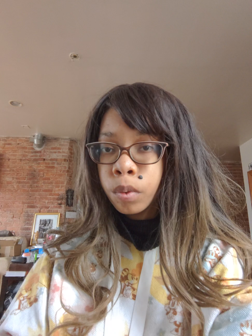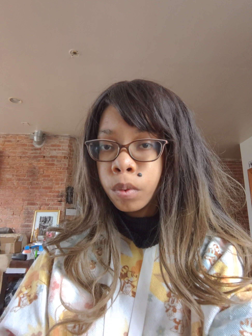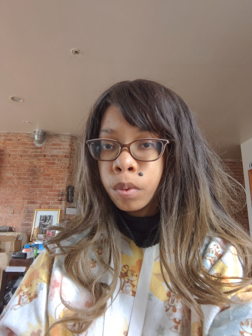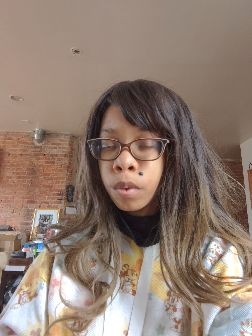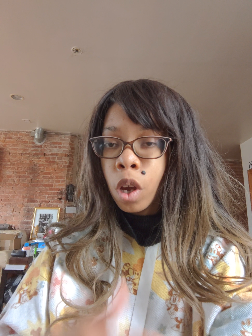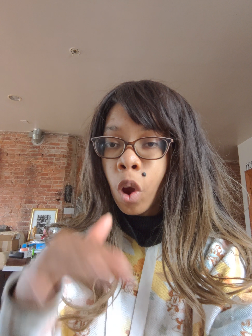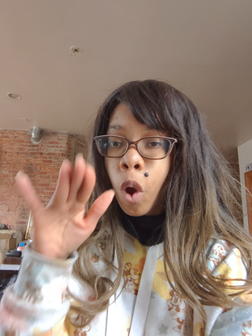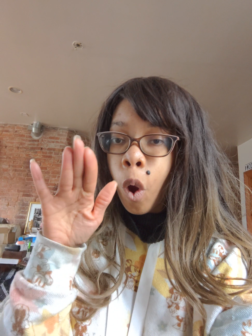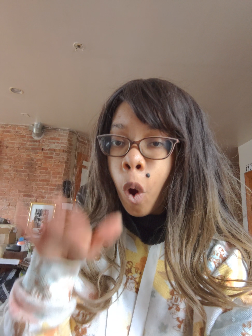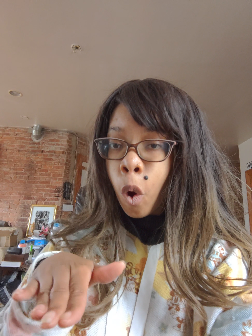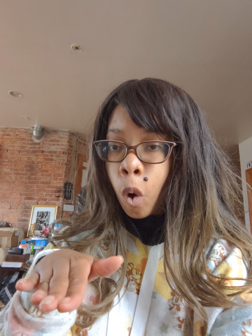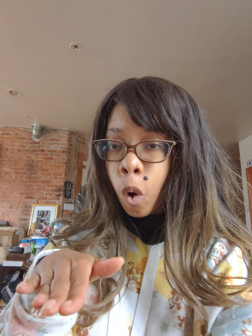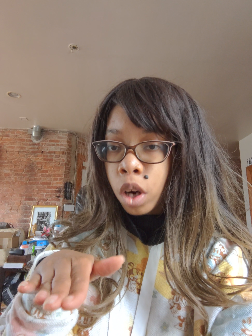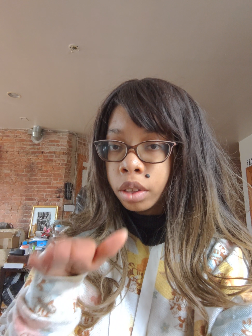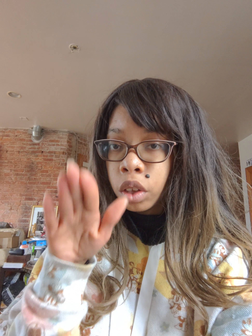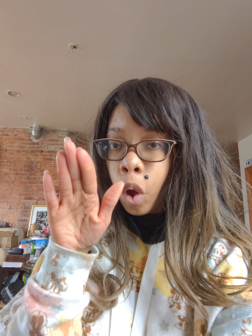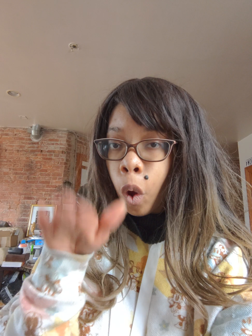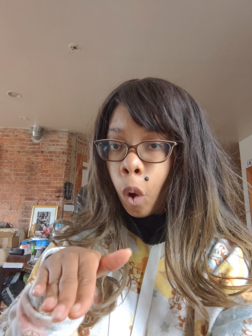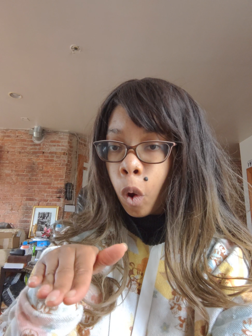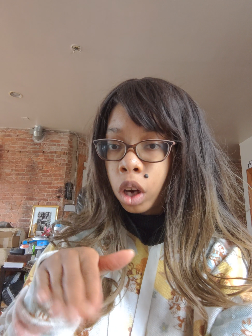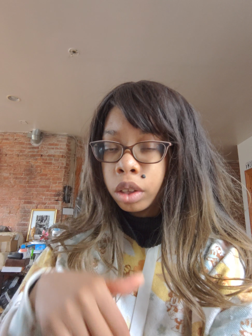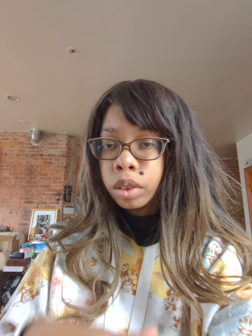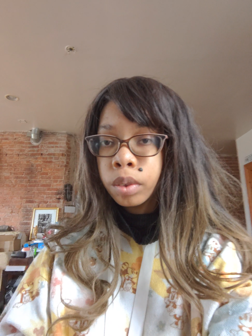on